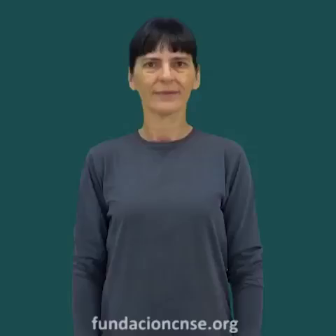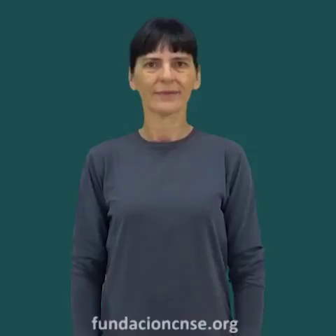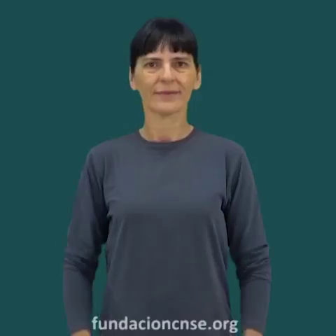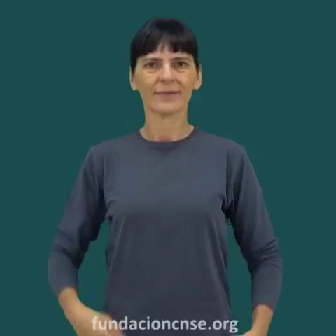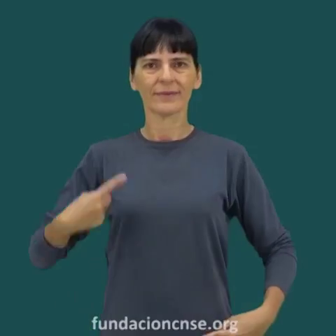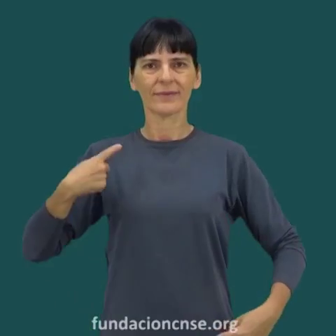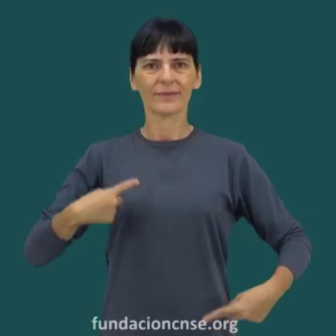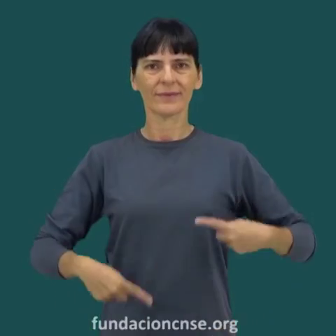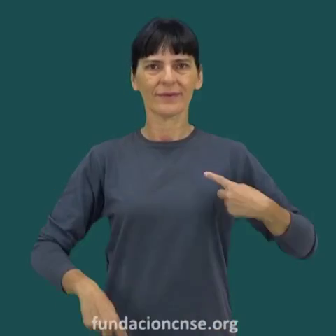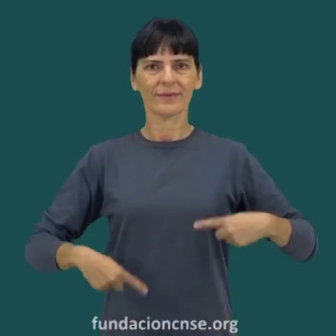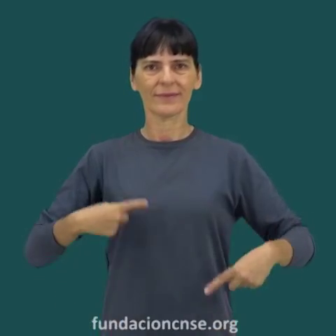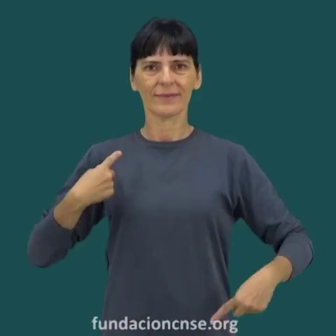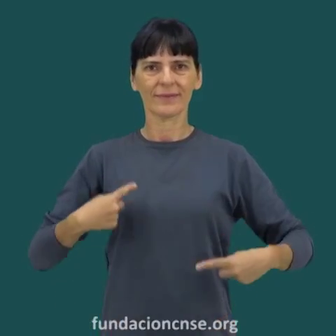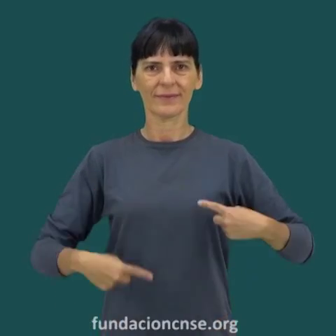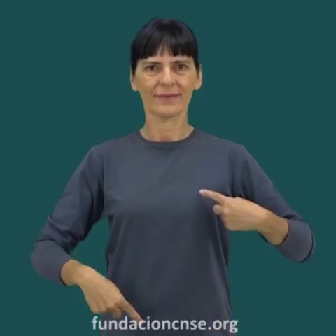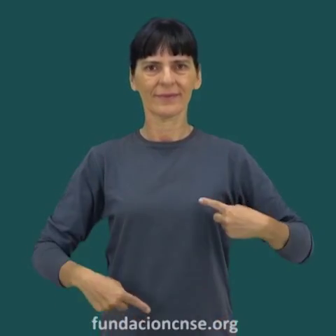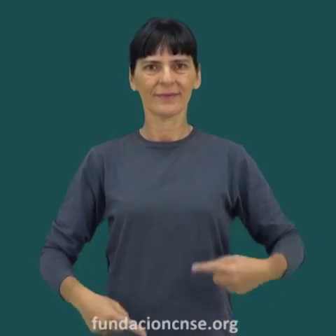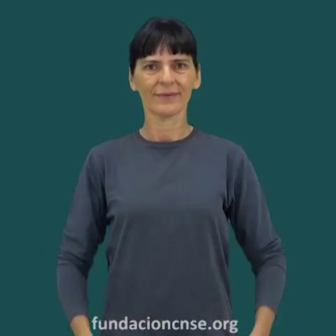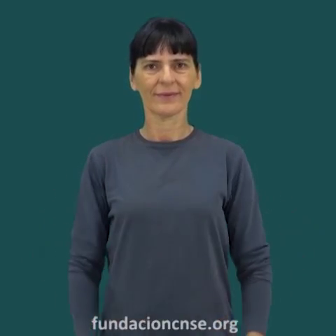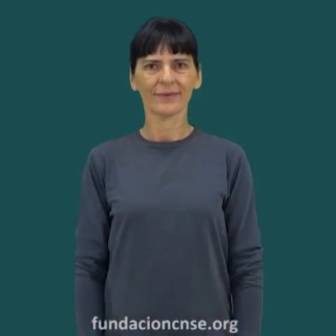circulacion